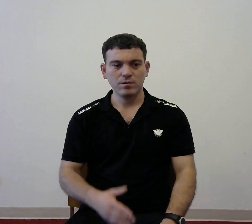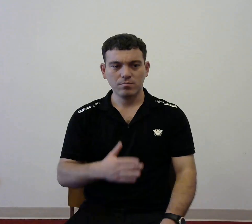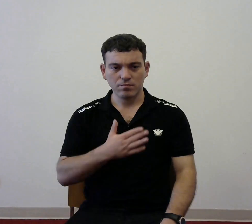mən